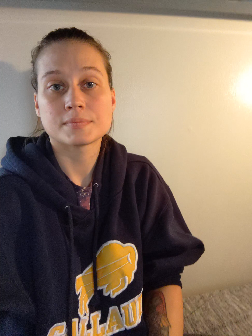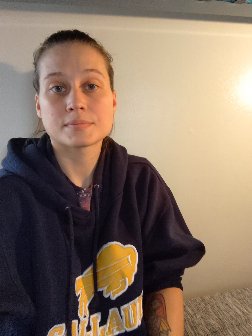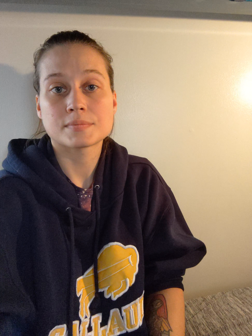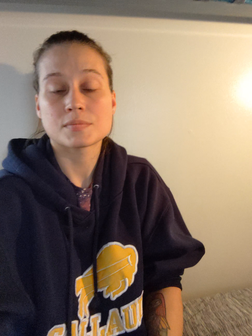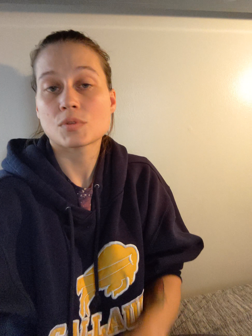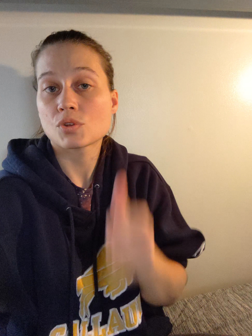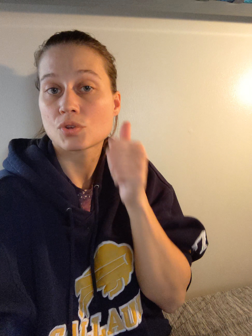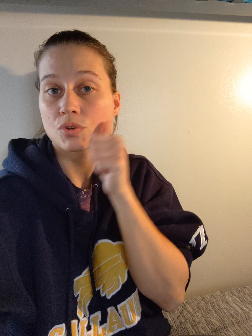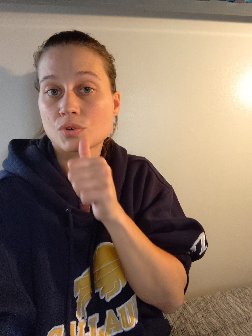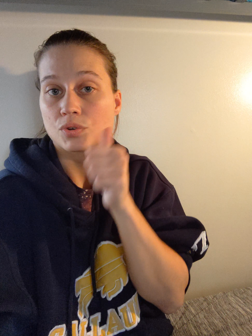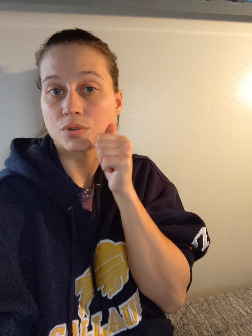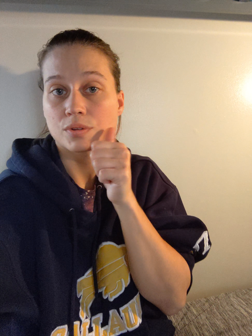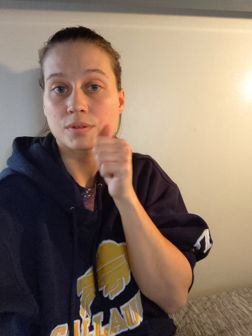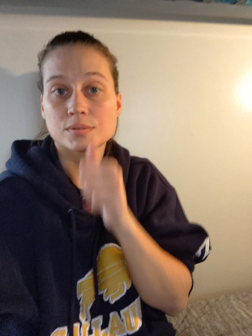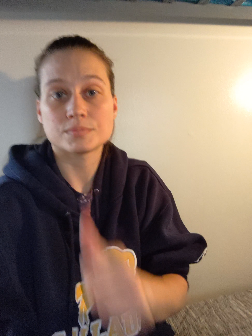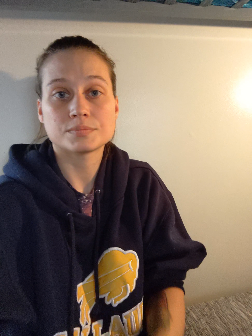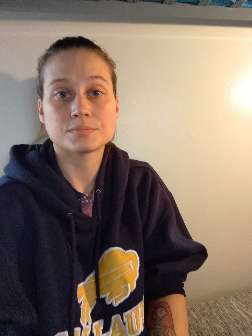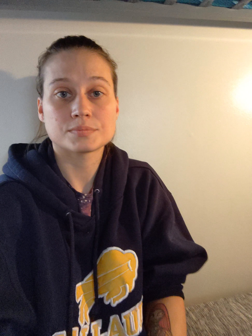girl